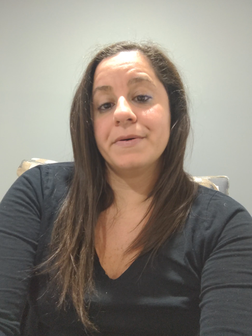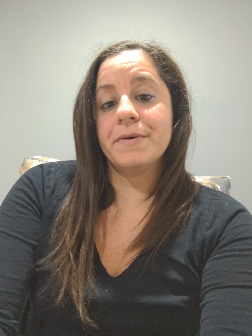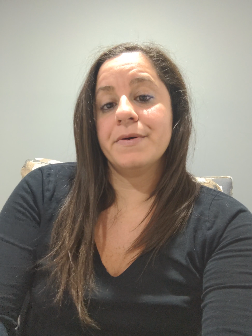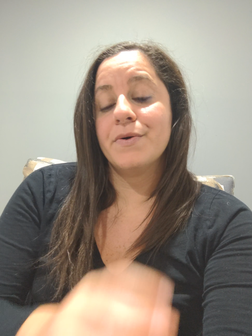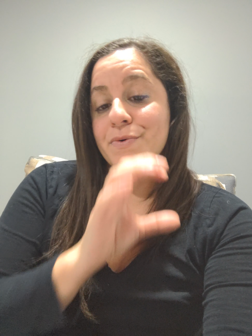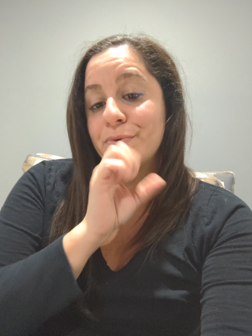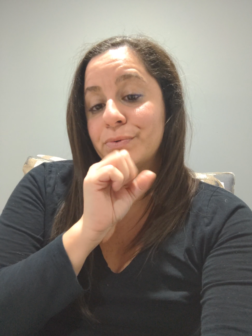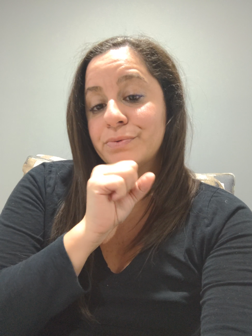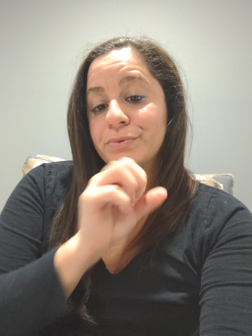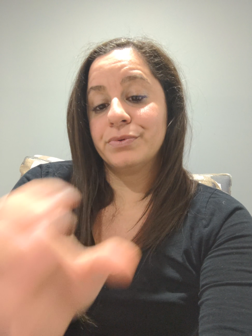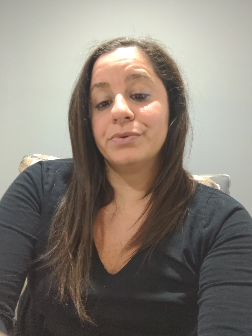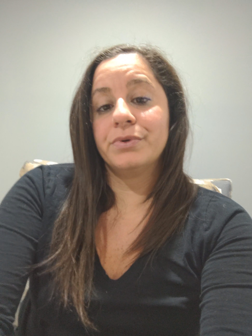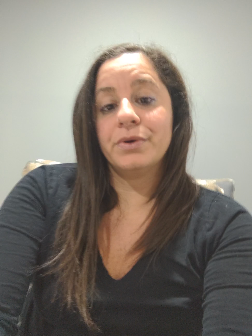orange